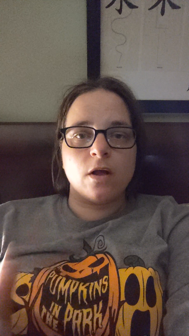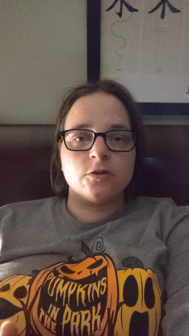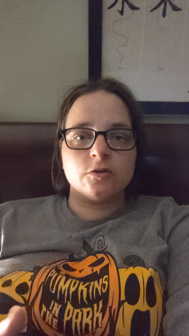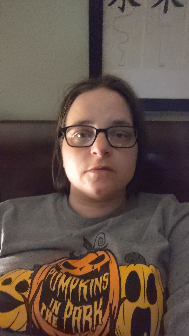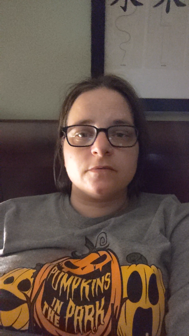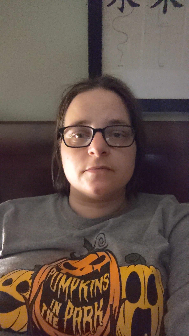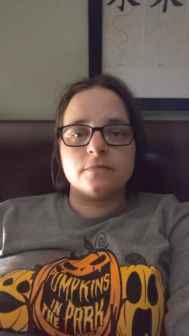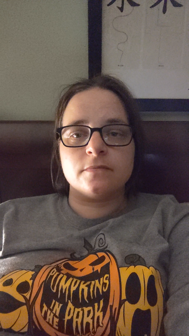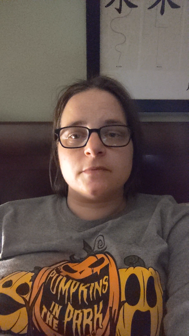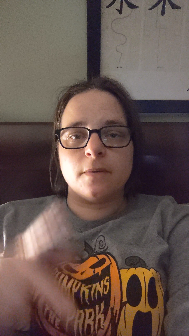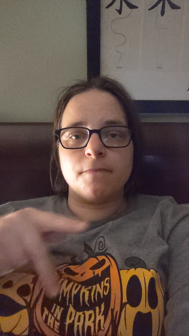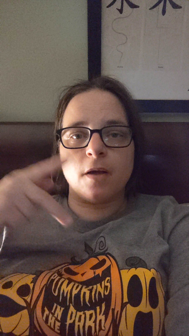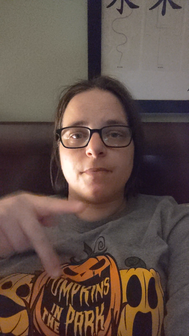people